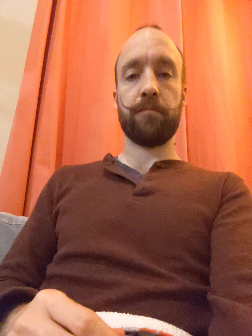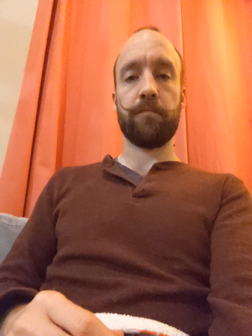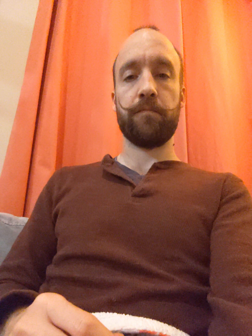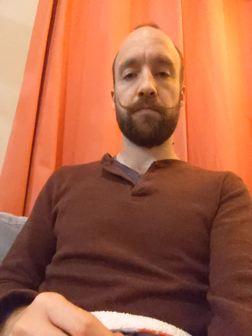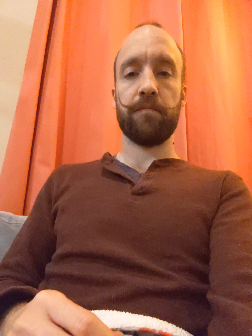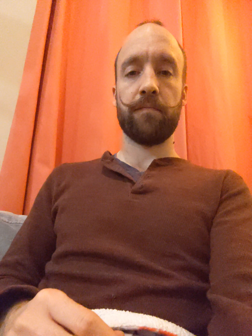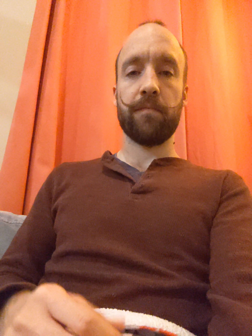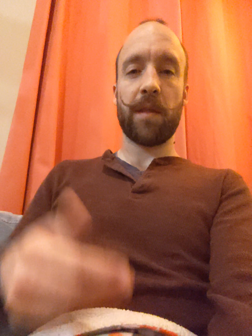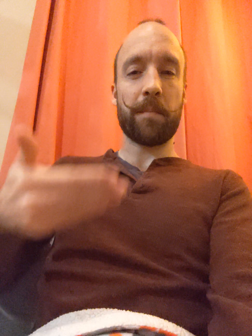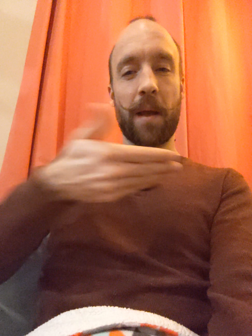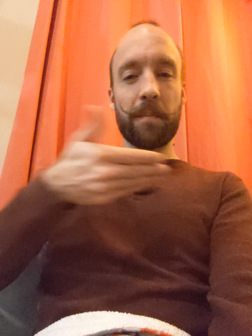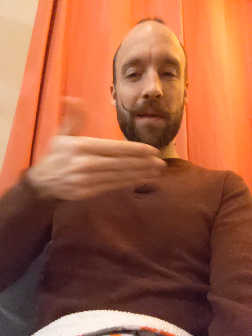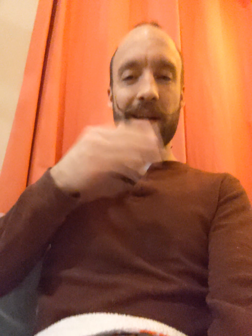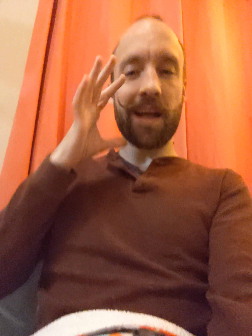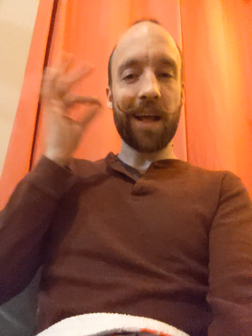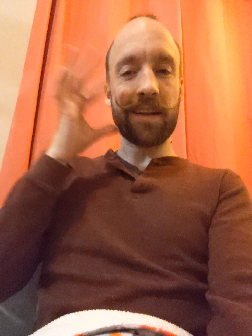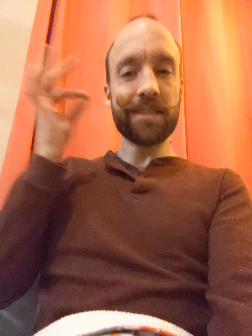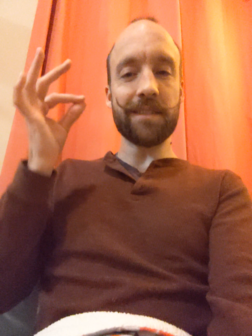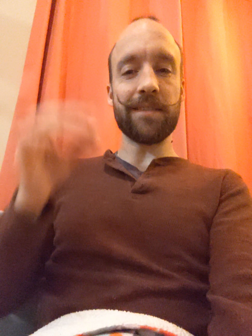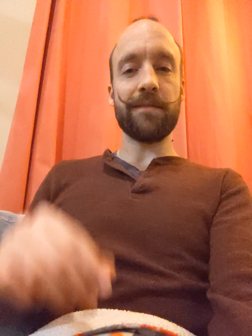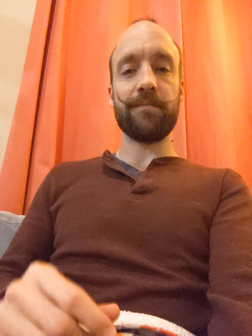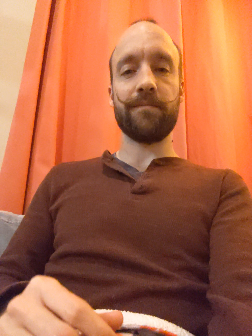kitty